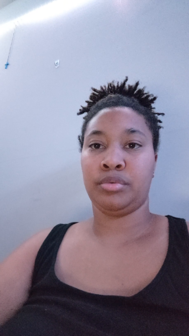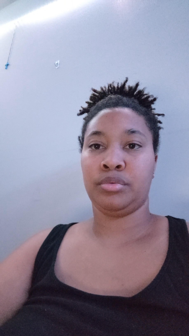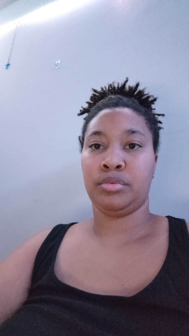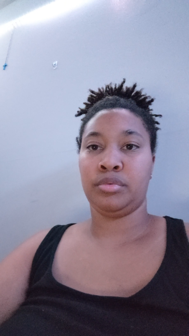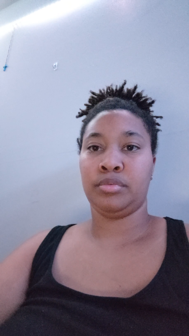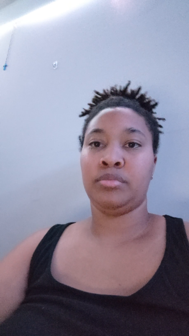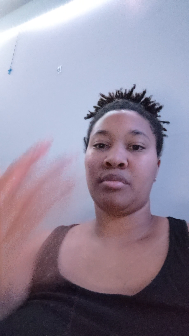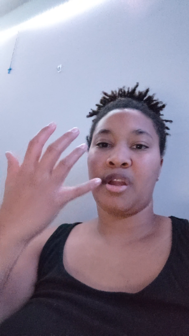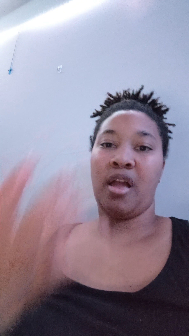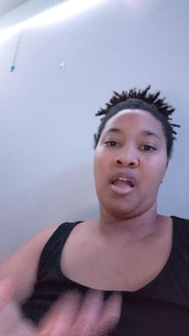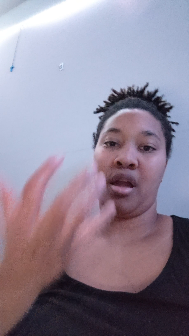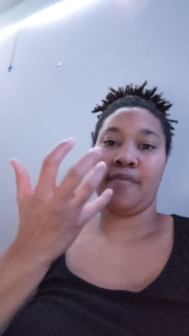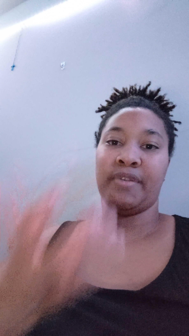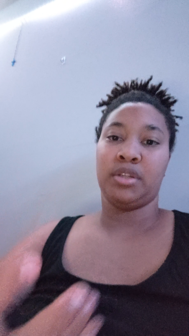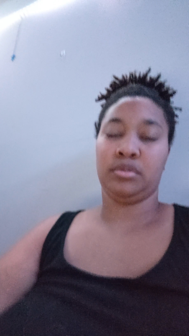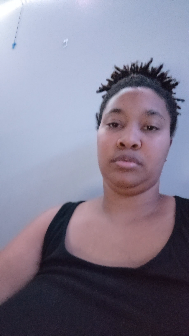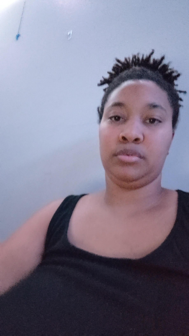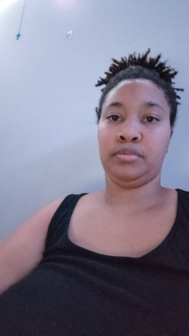heavy